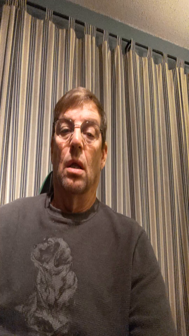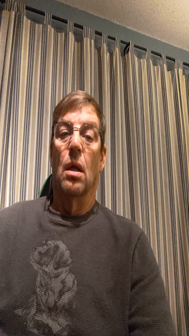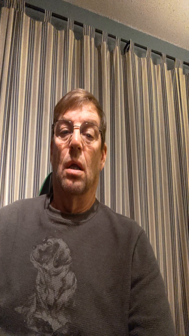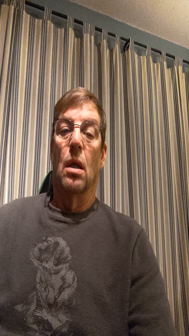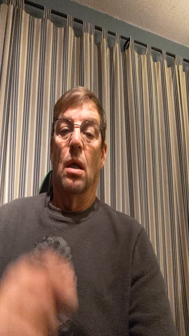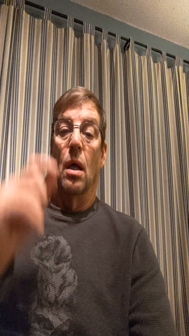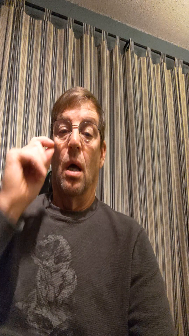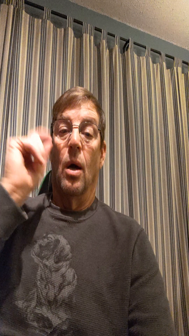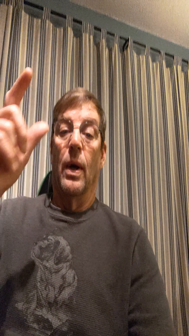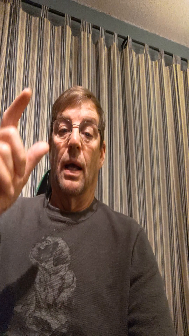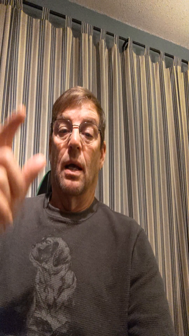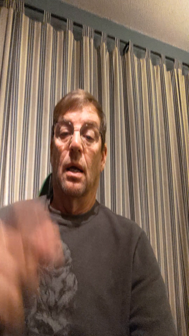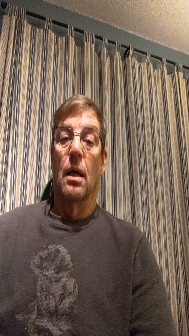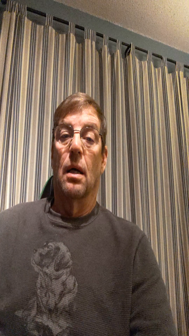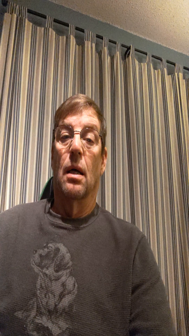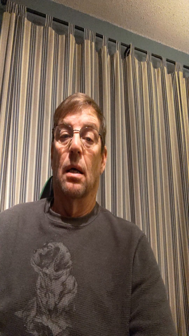awake